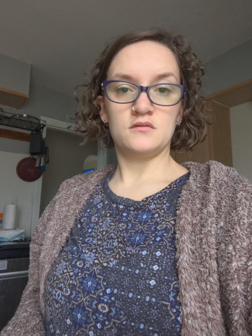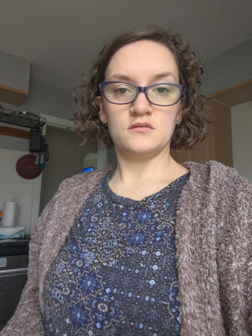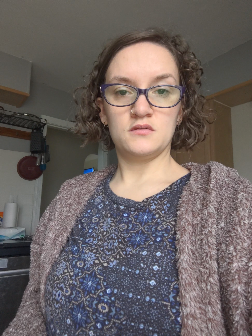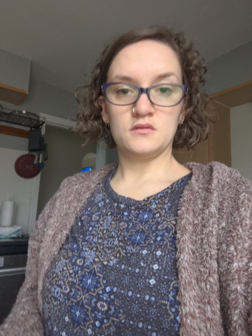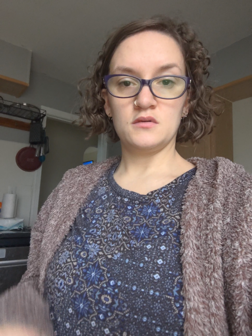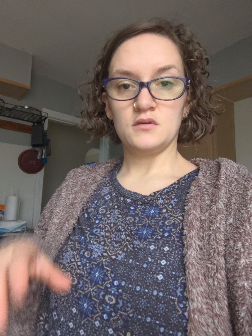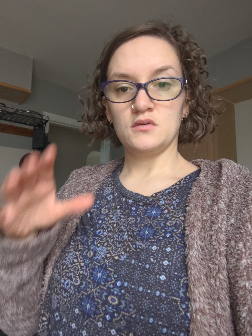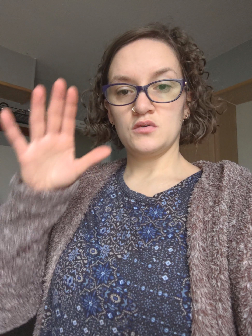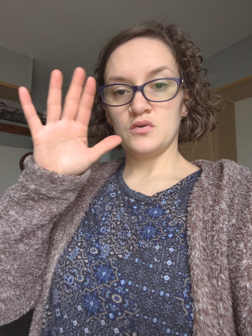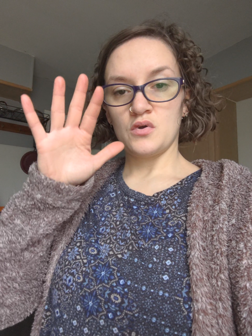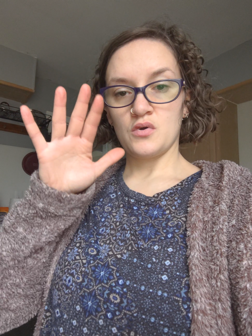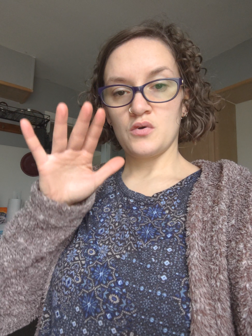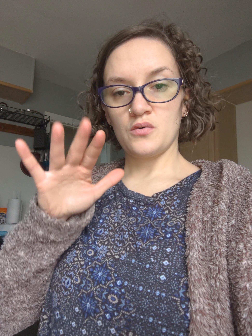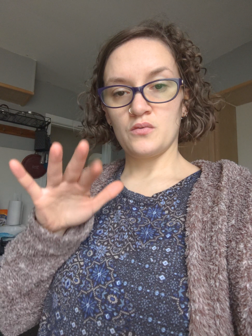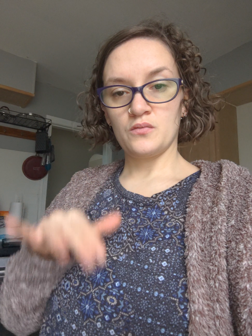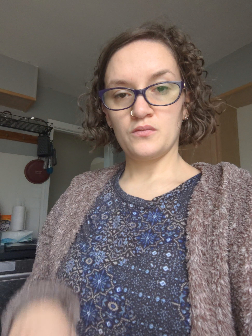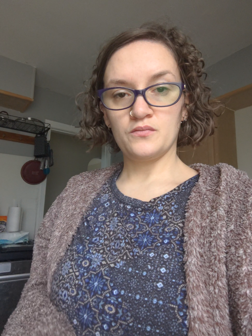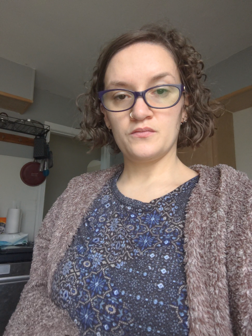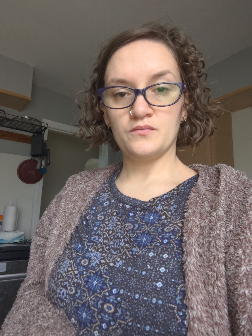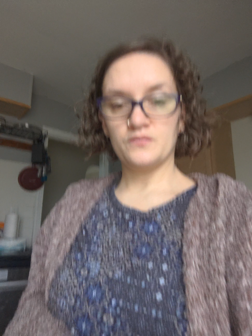snow